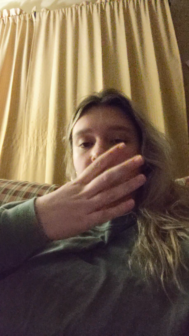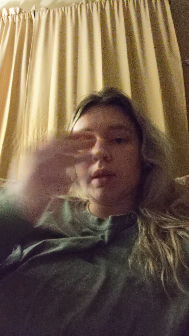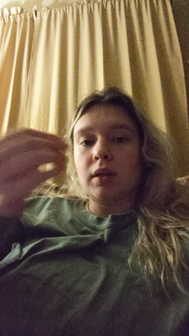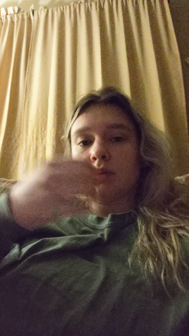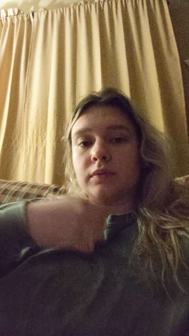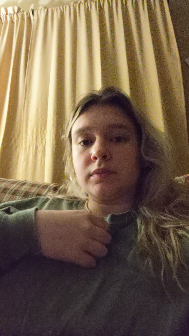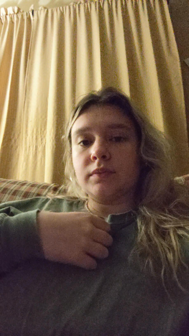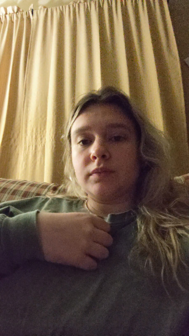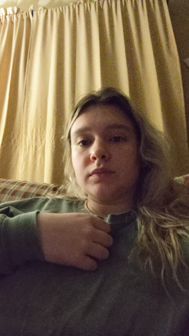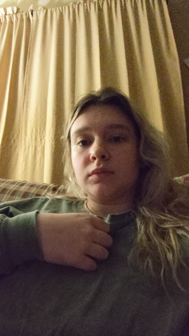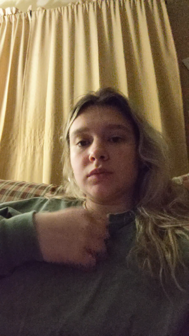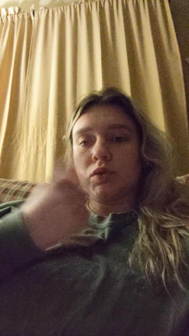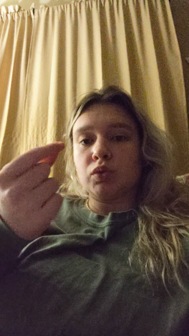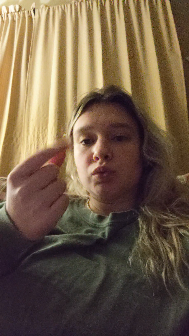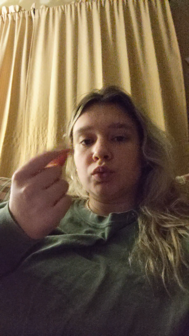do